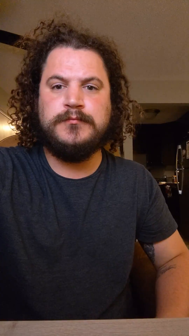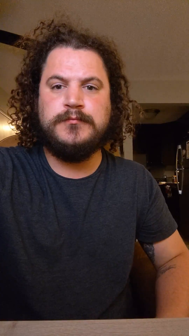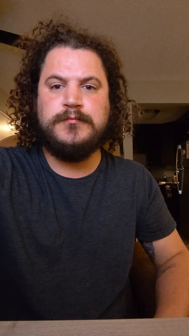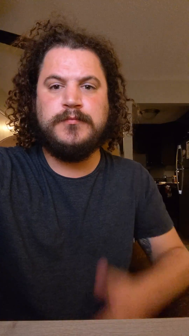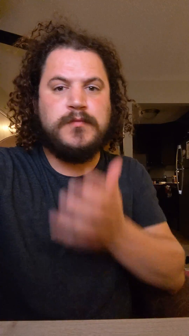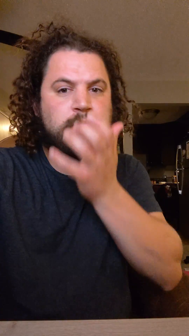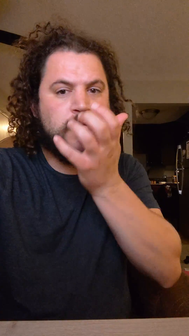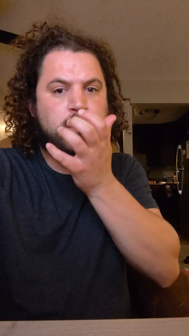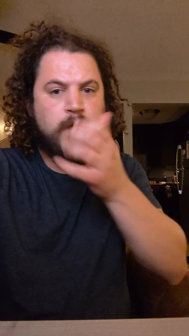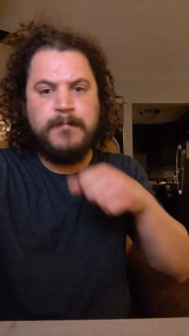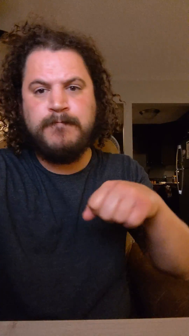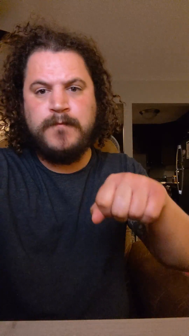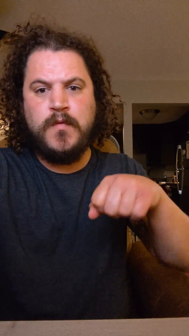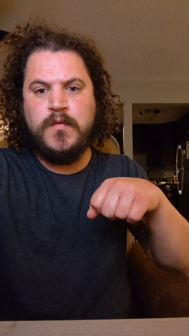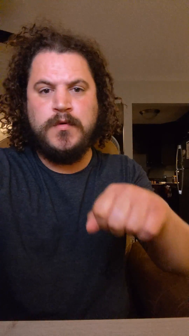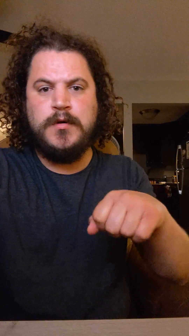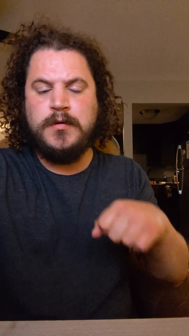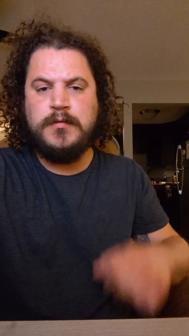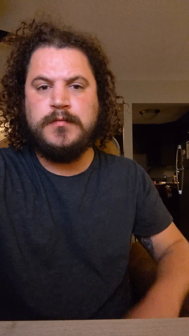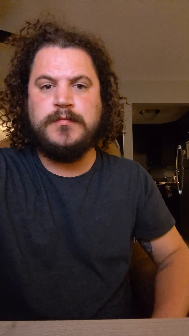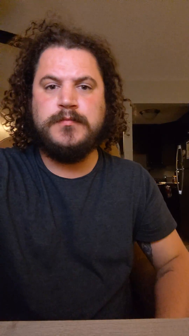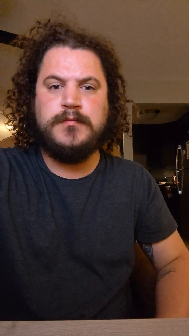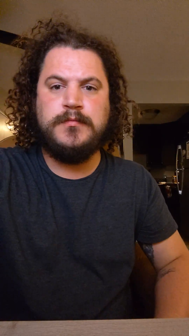lawn mower